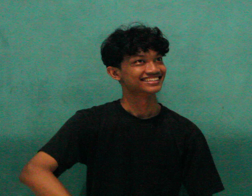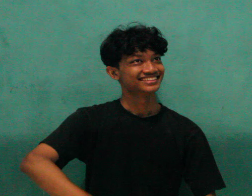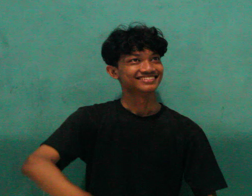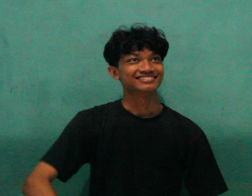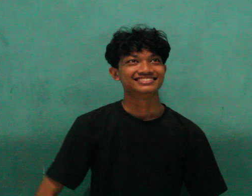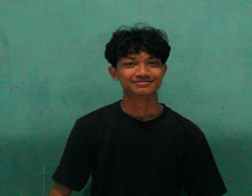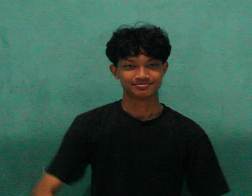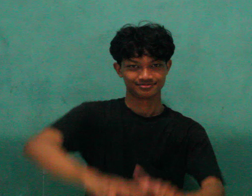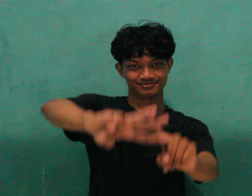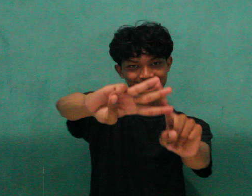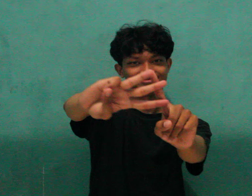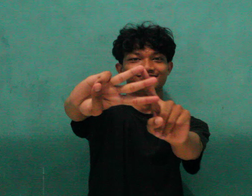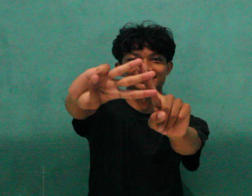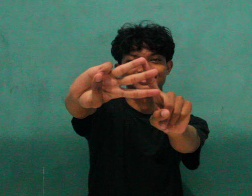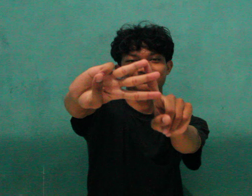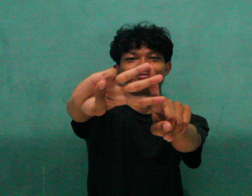B